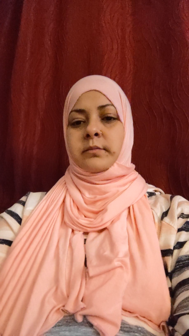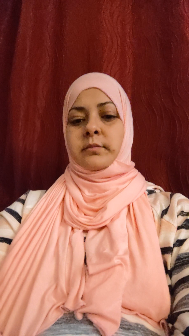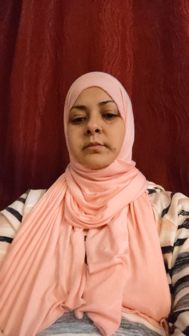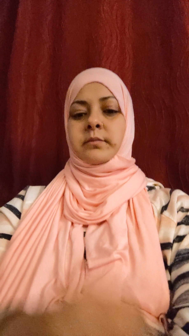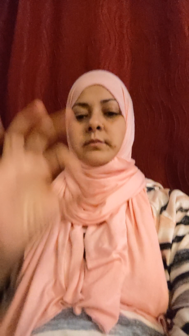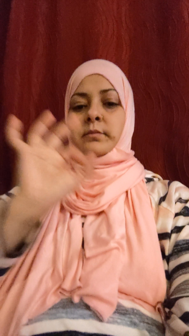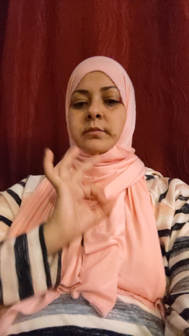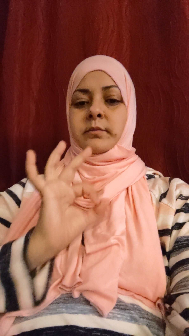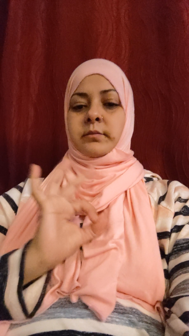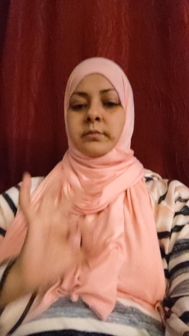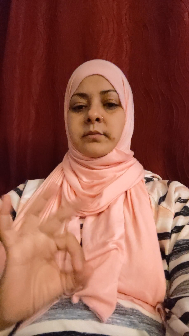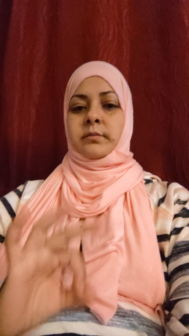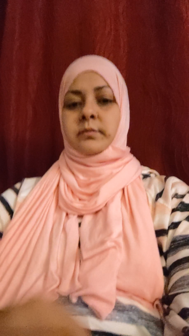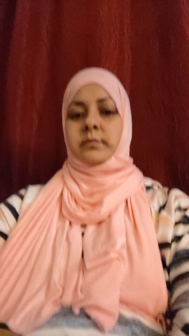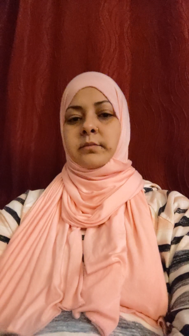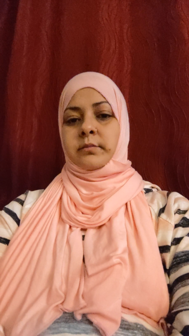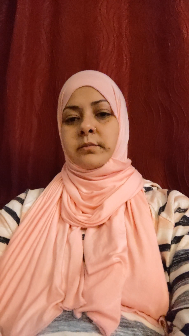button